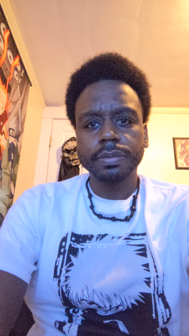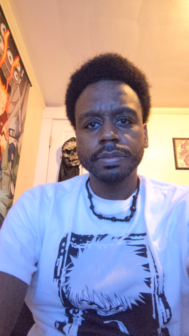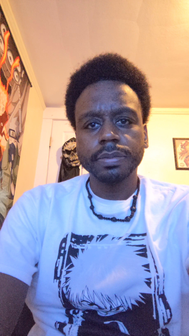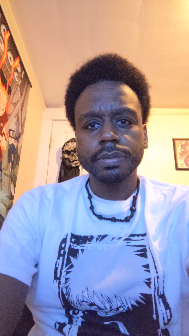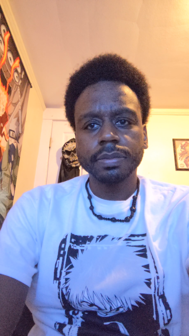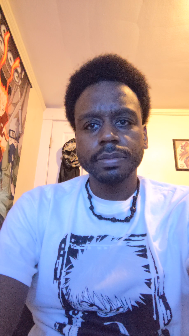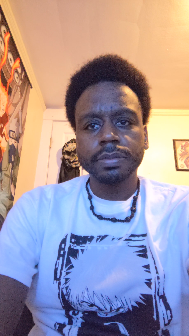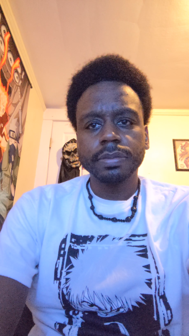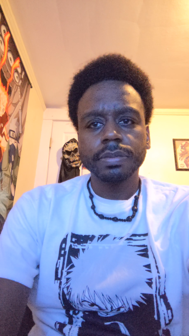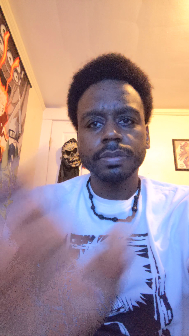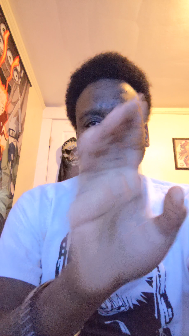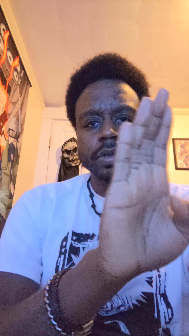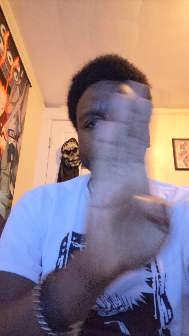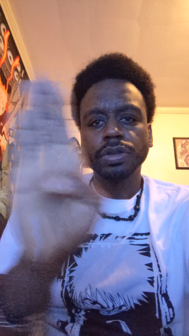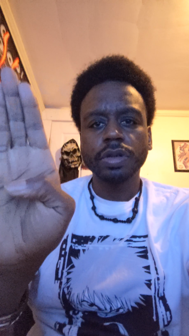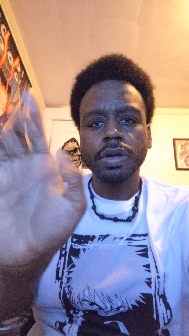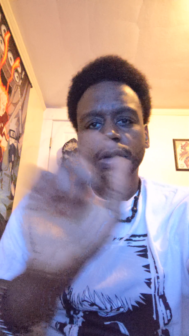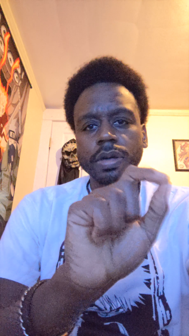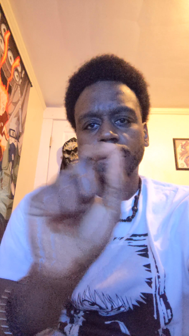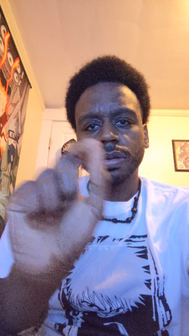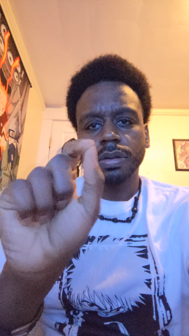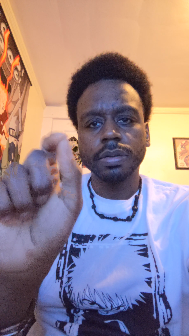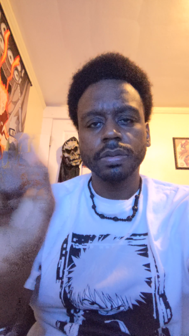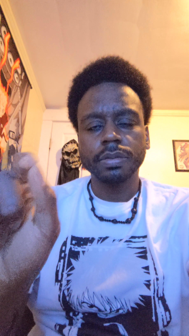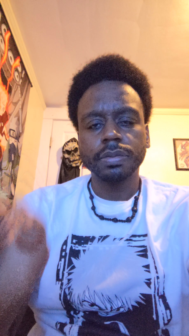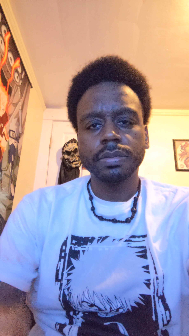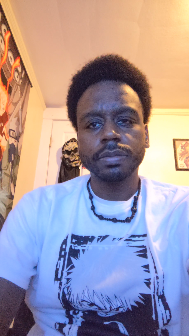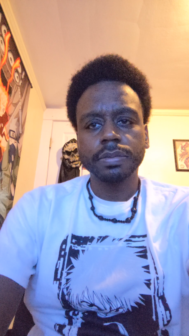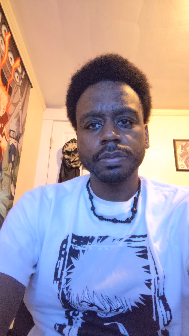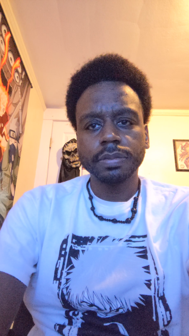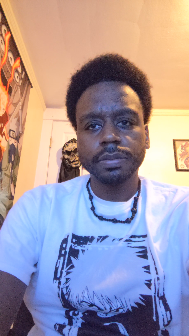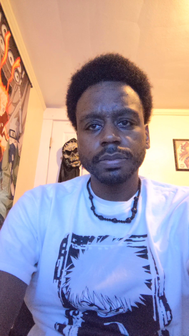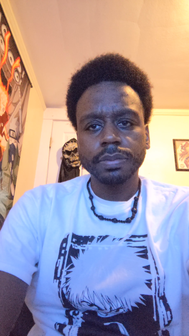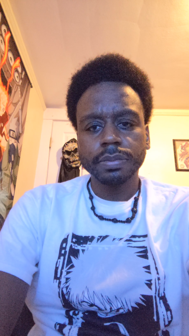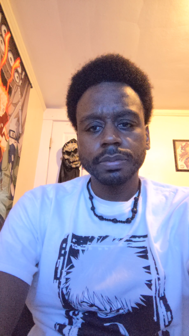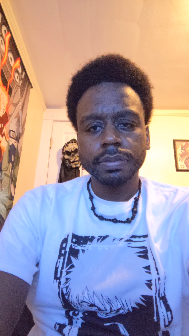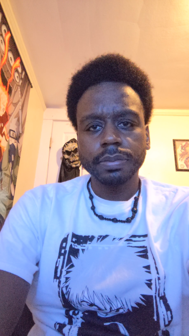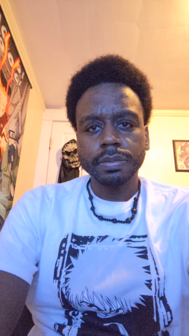chalk